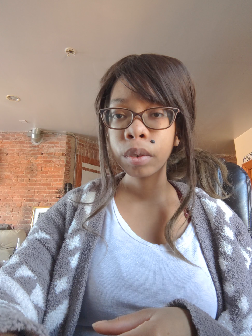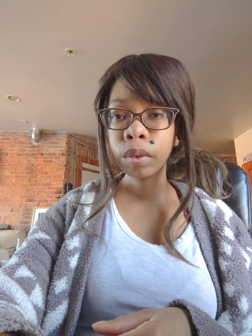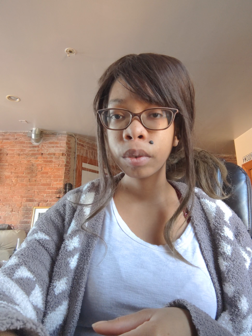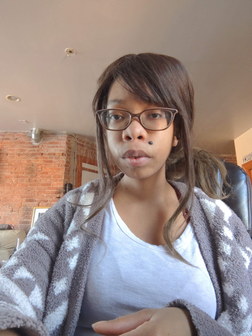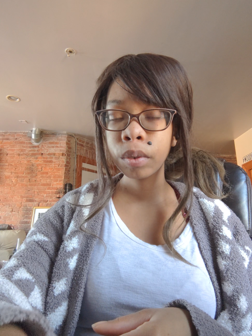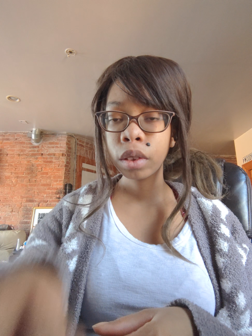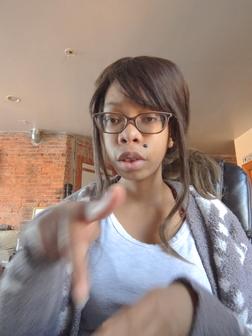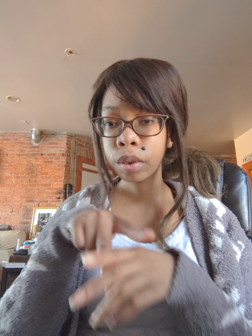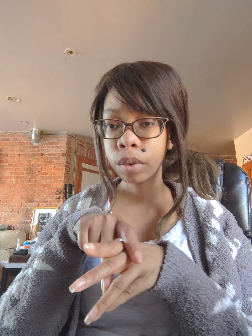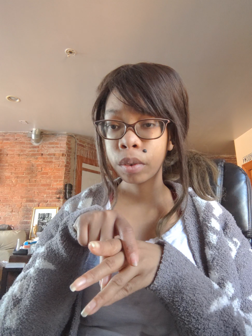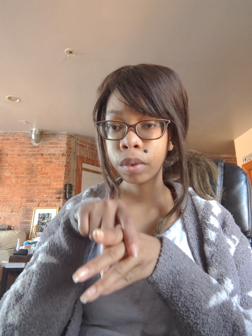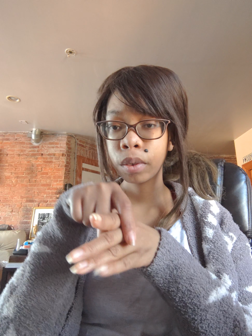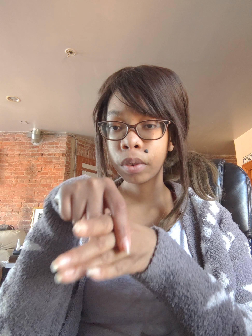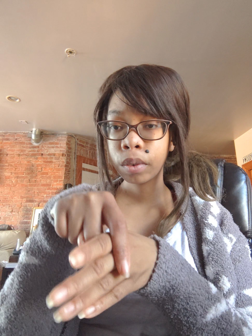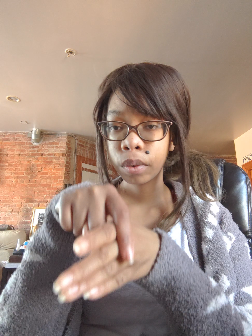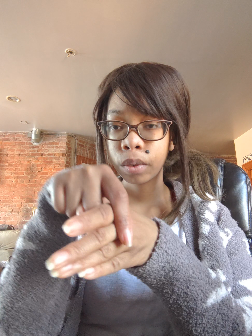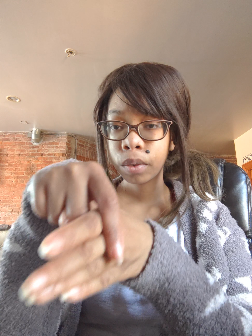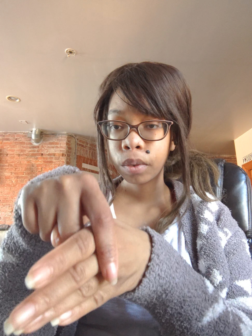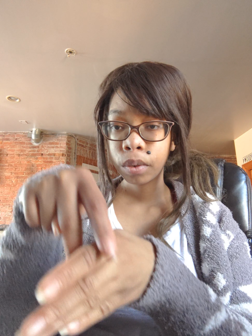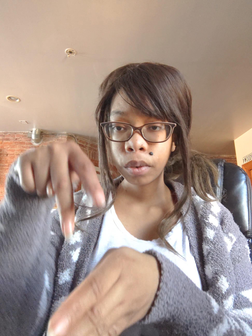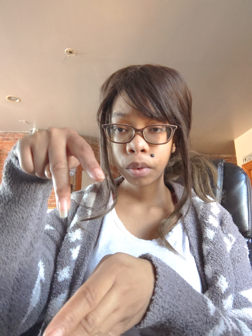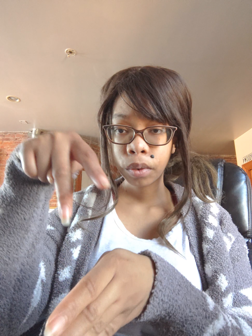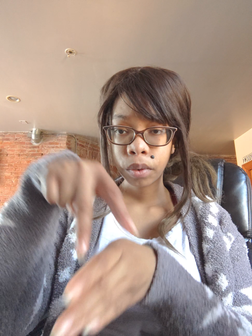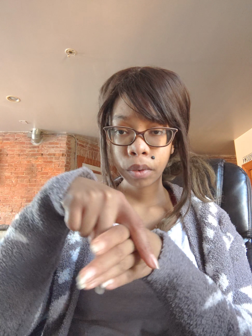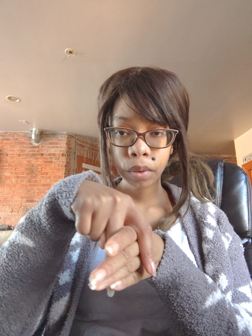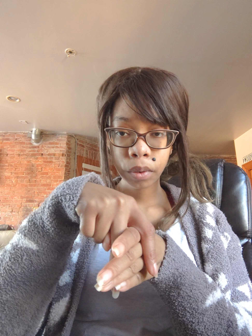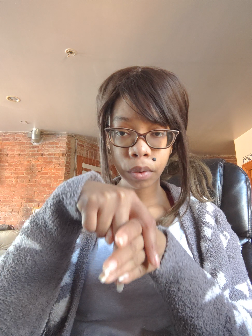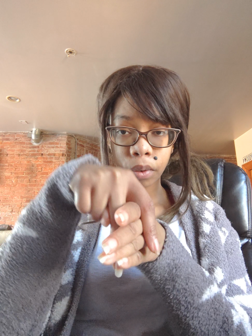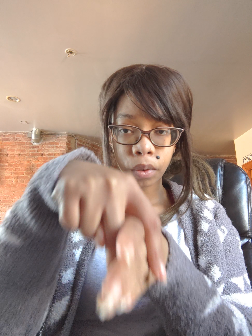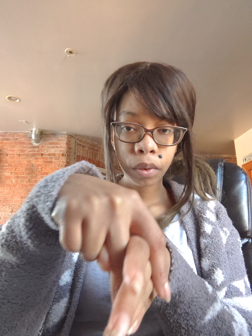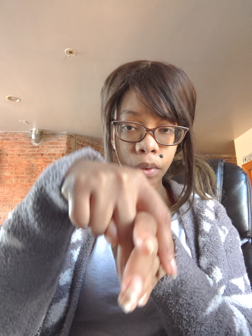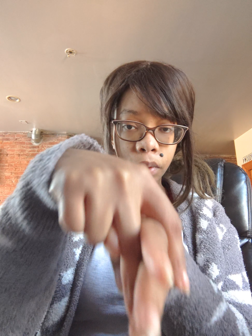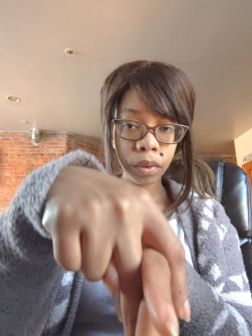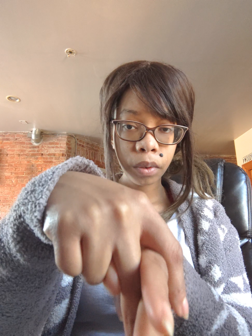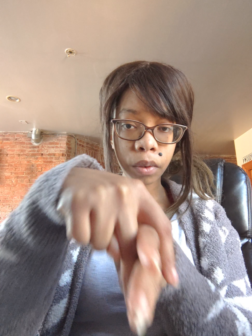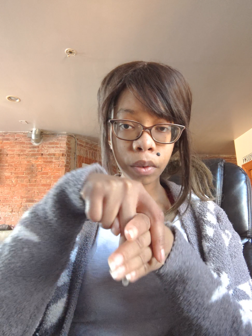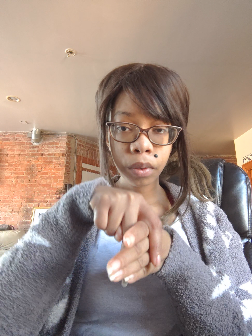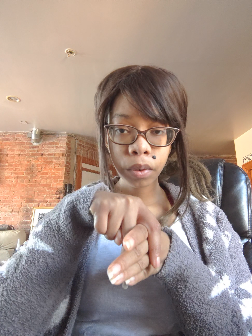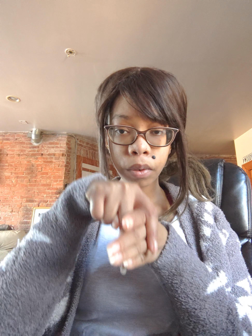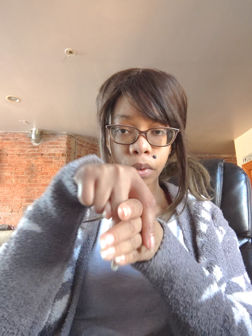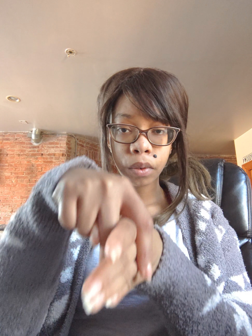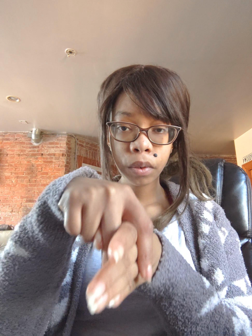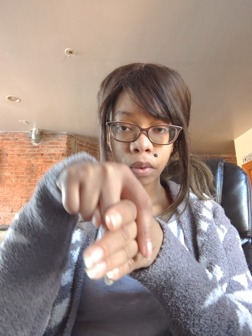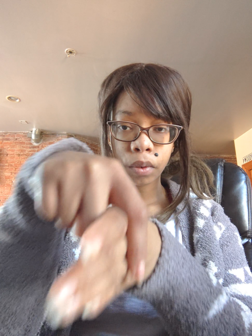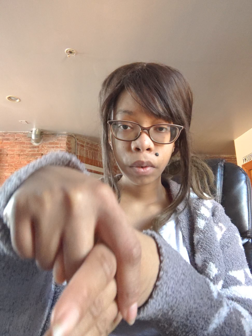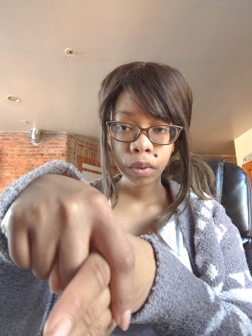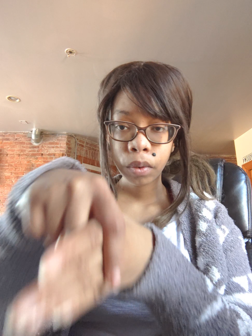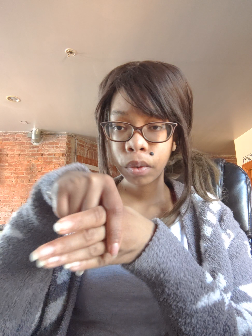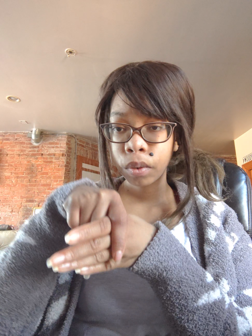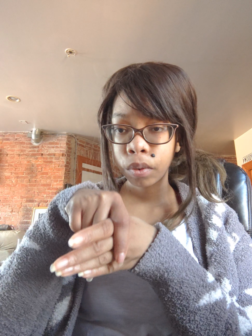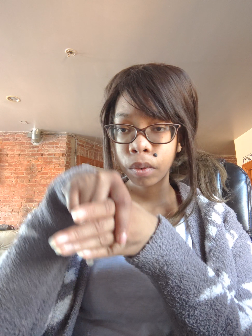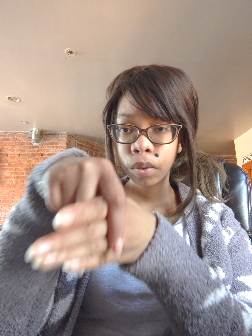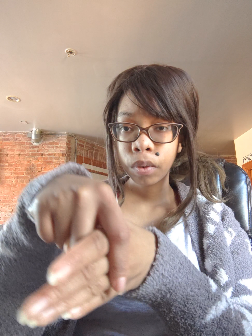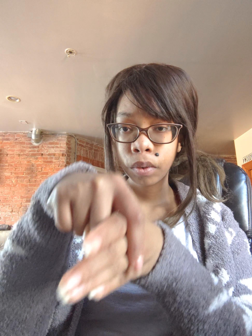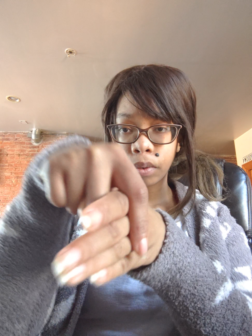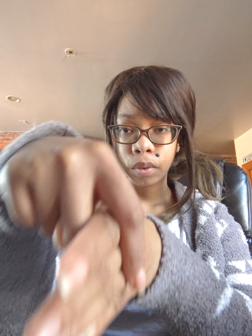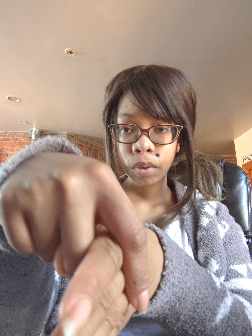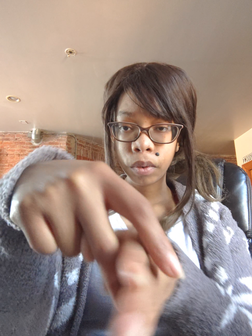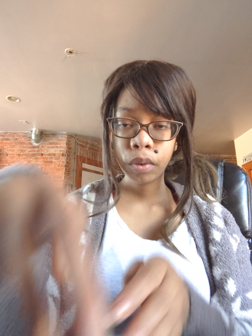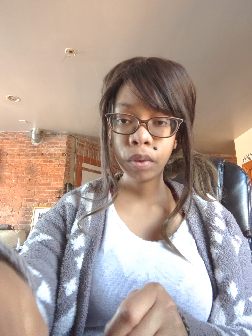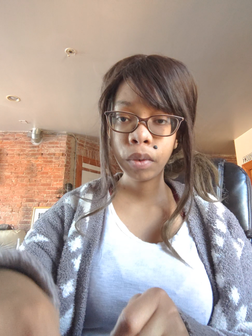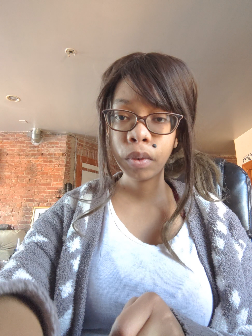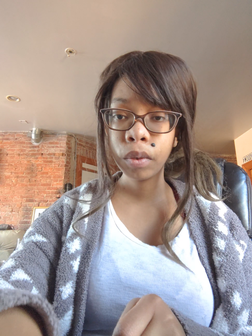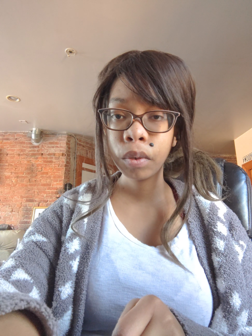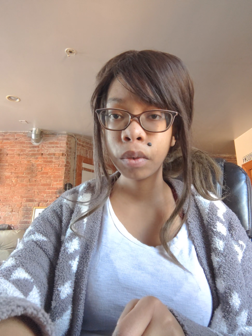ride